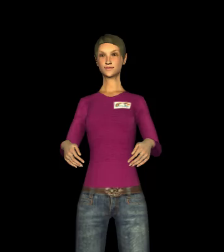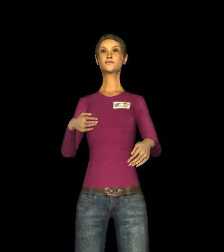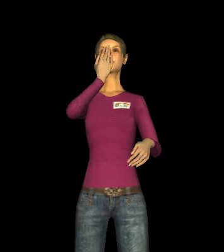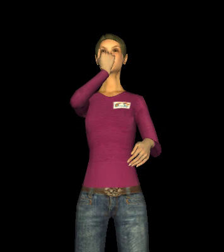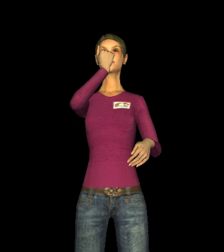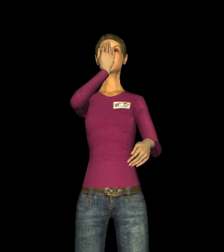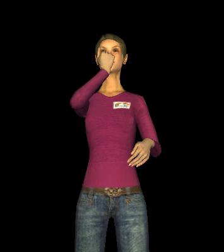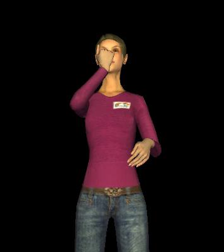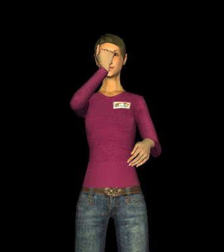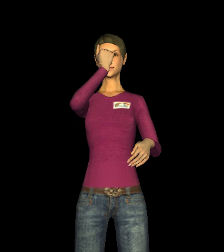فبراير